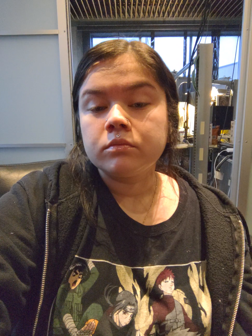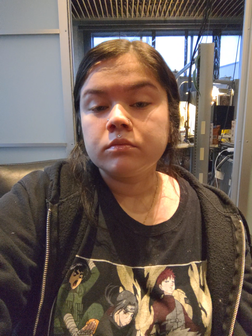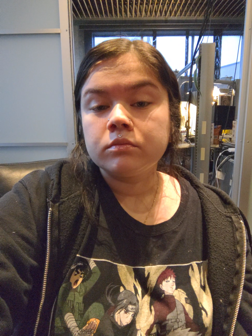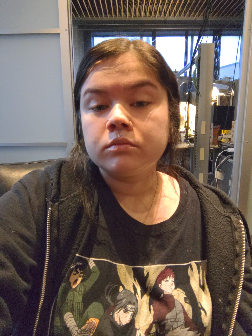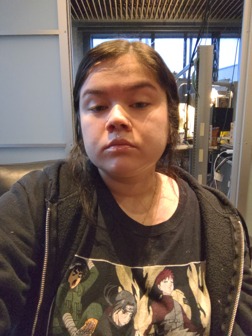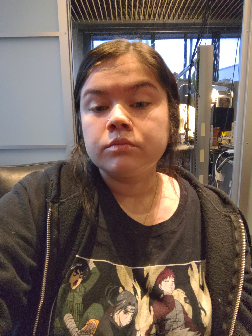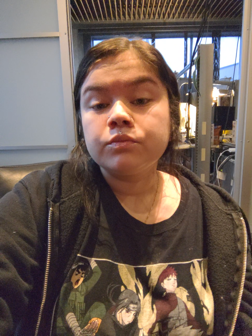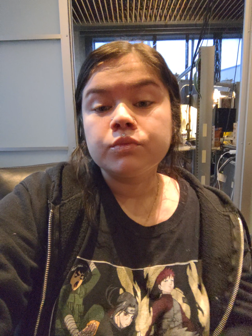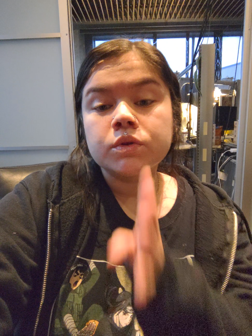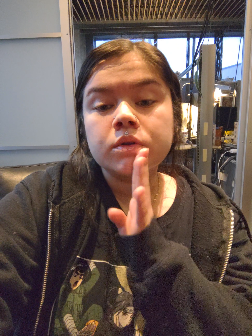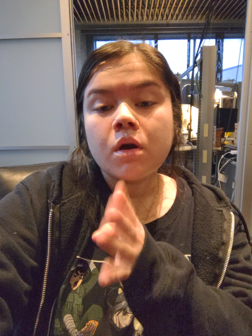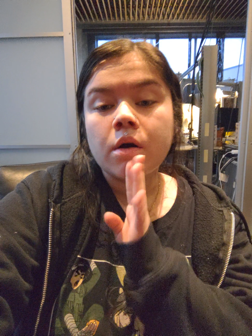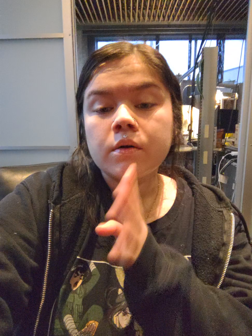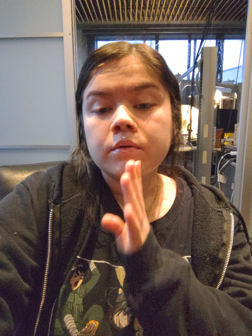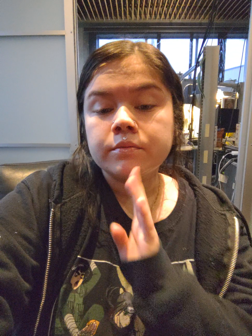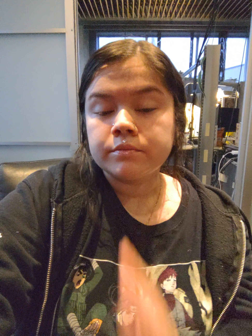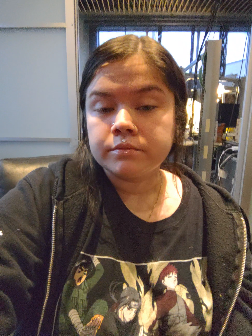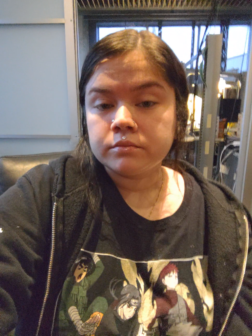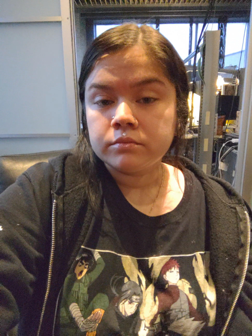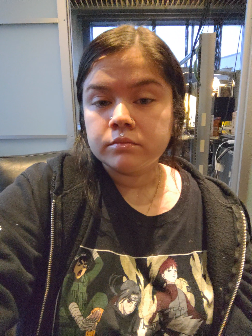talk